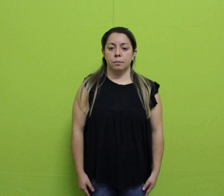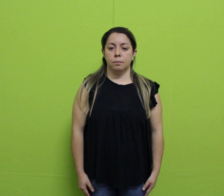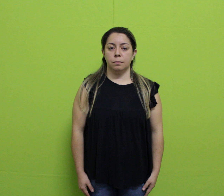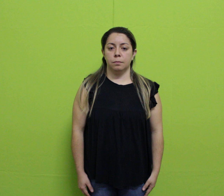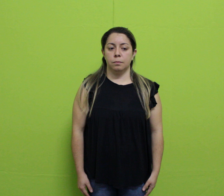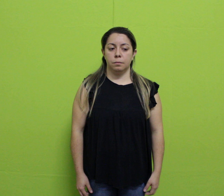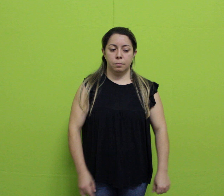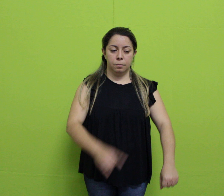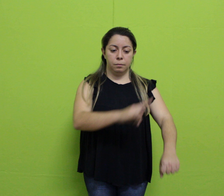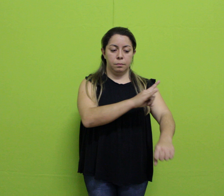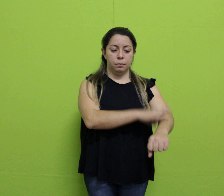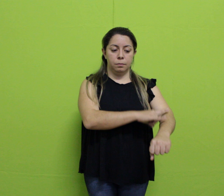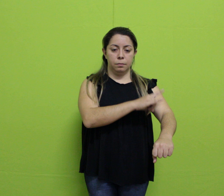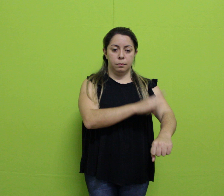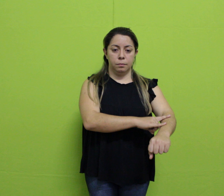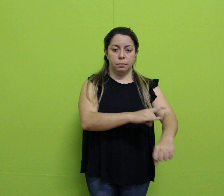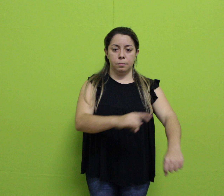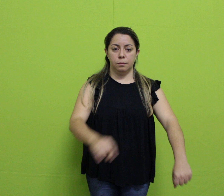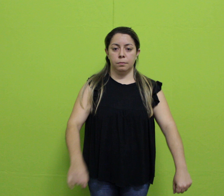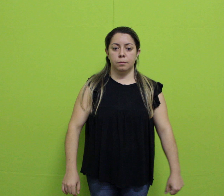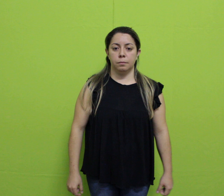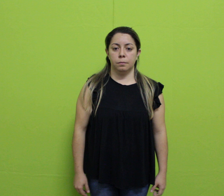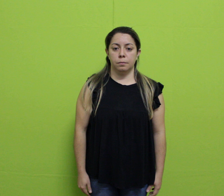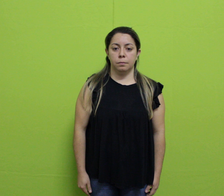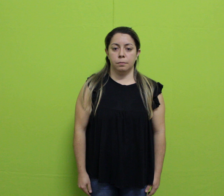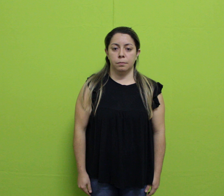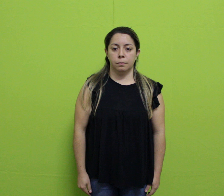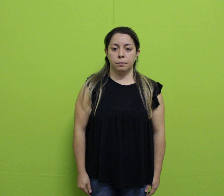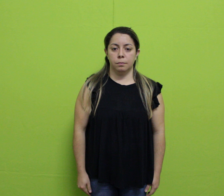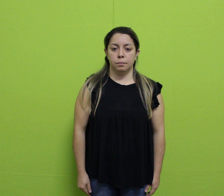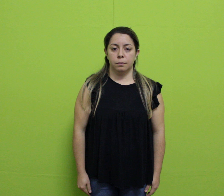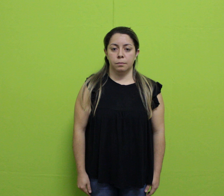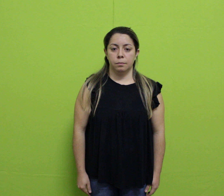banheiro